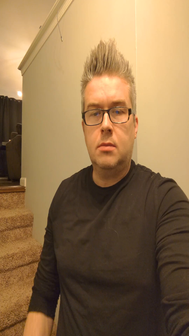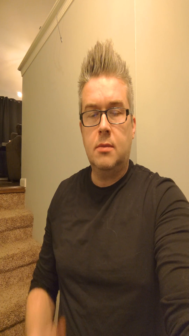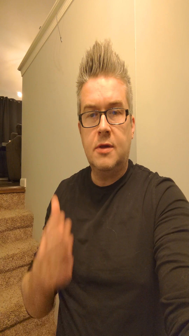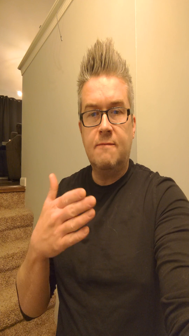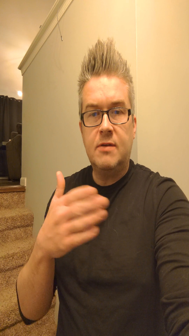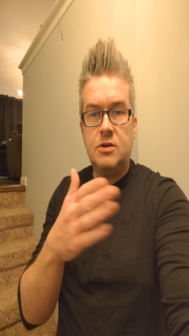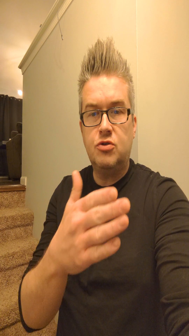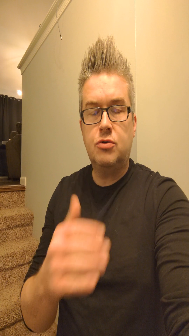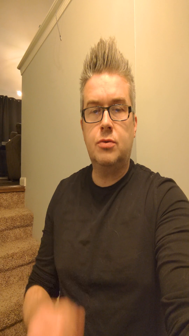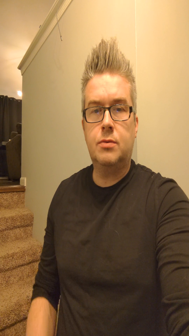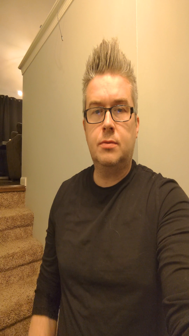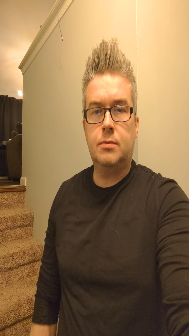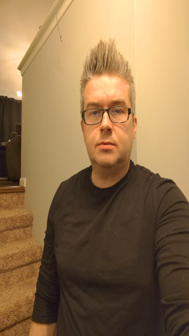fish